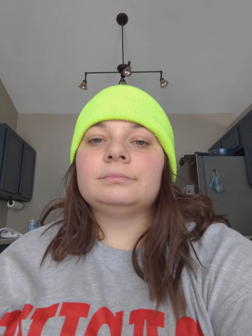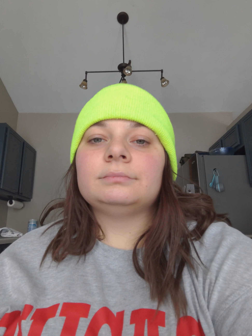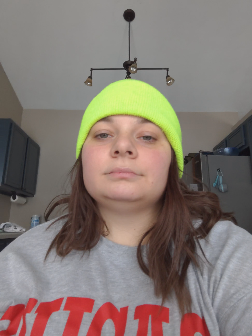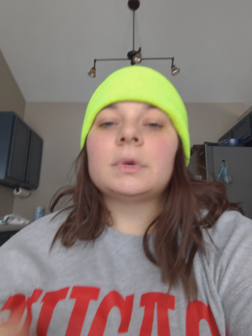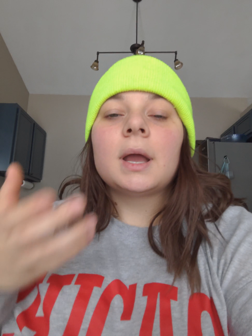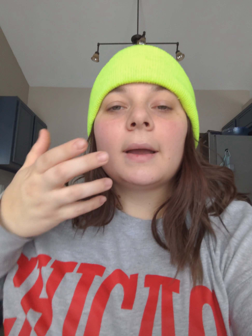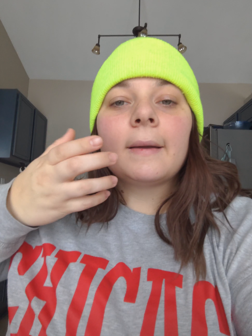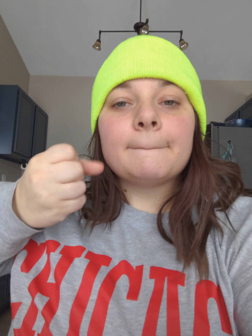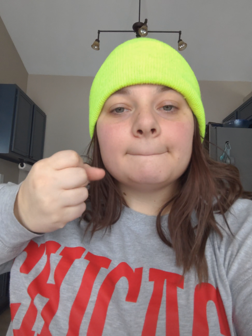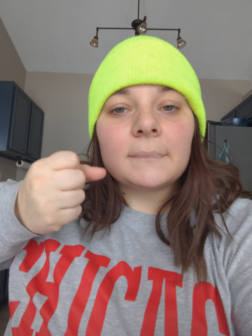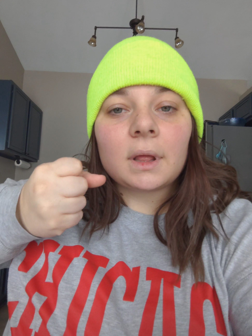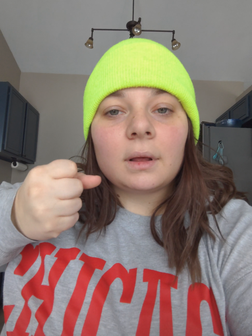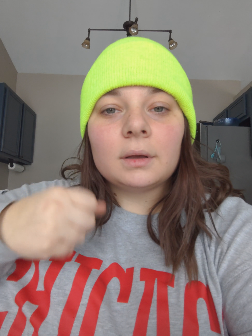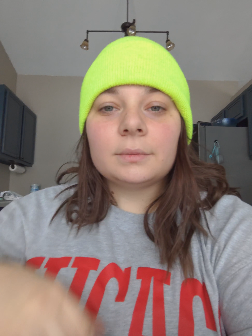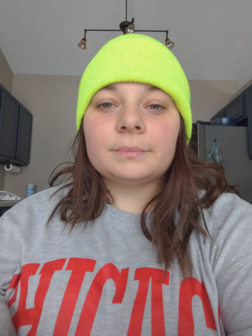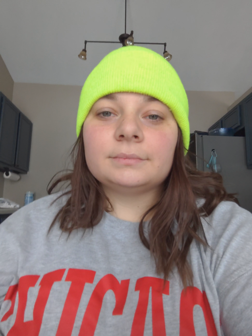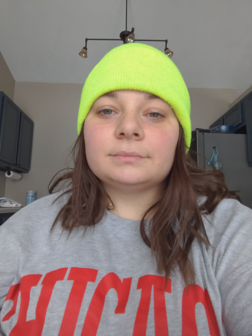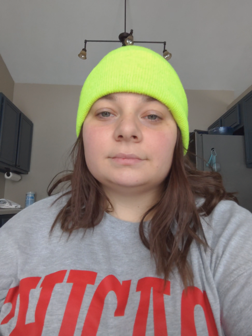milk